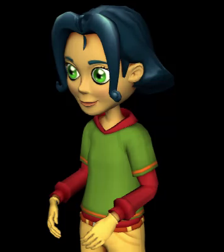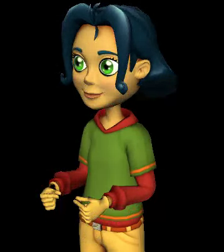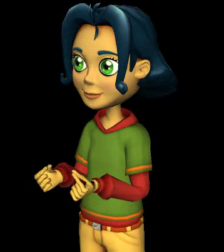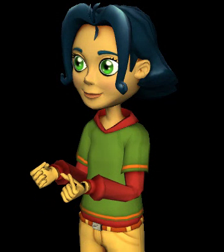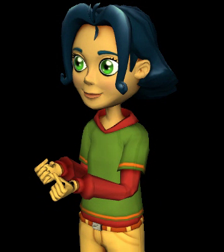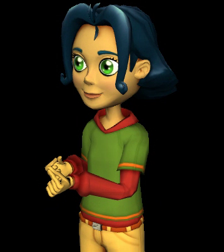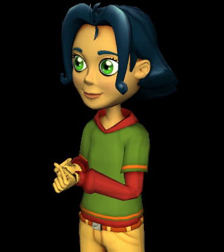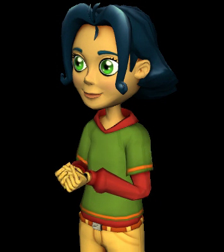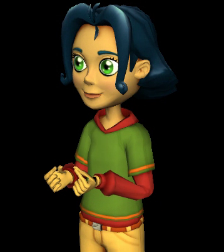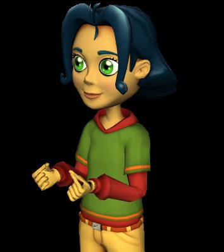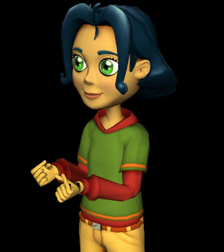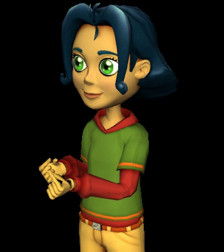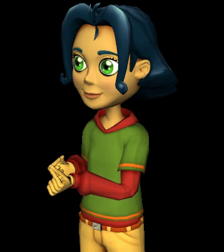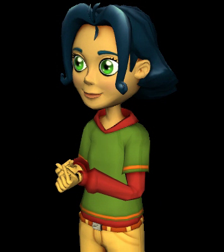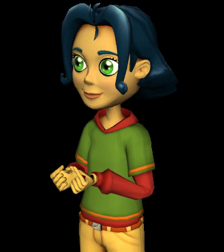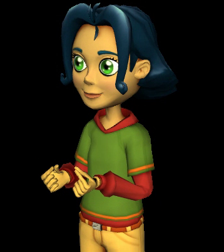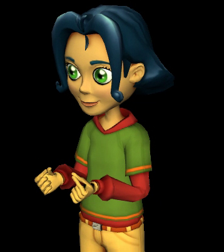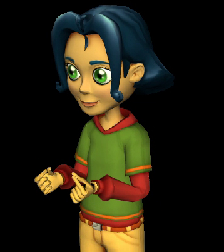اقتصاد